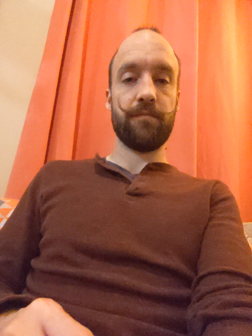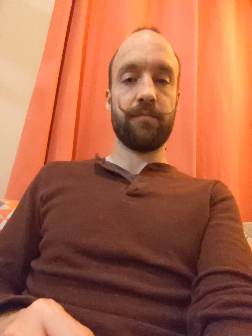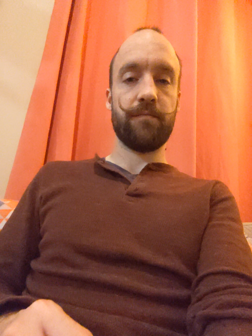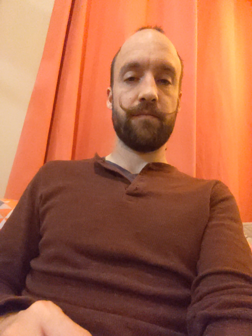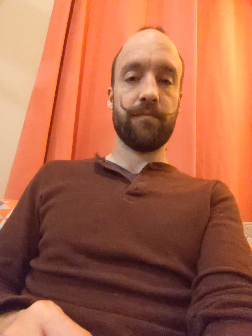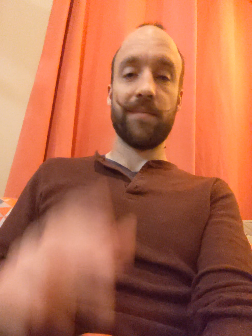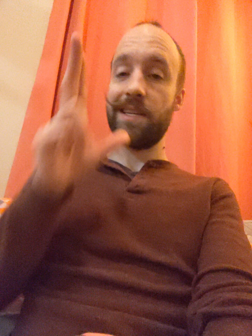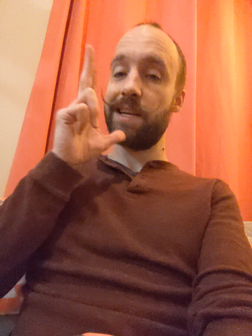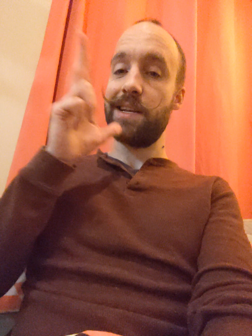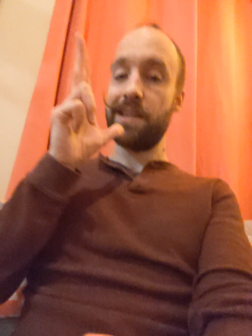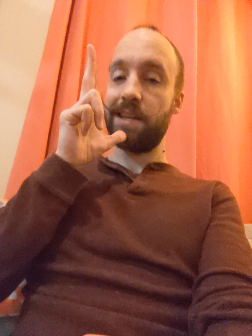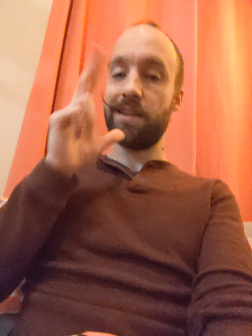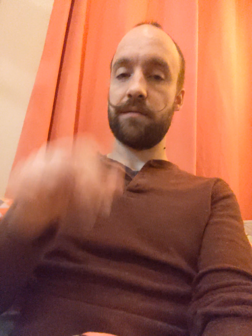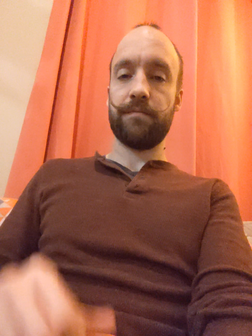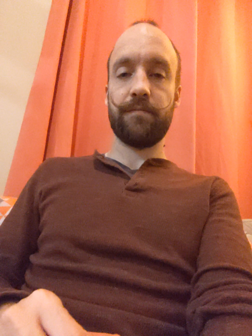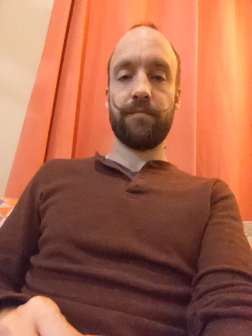hen